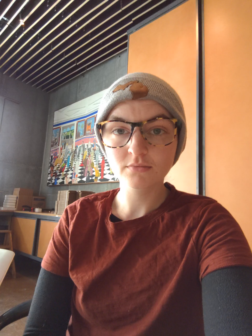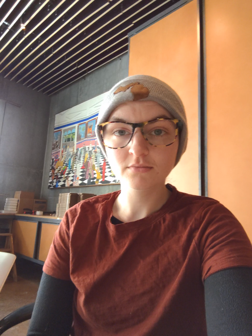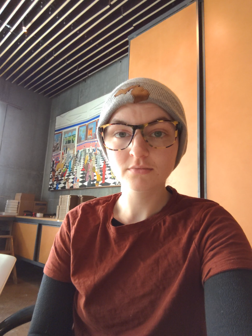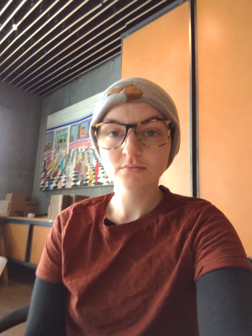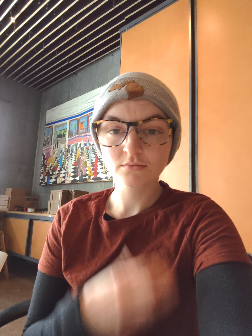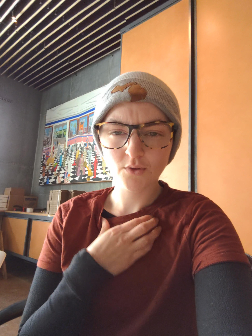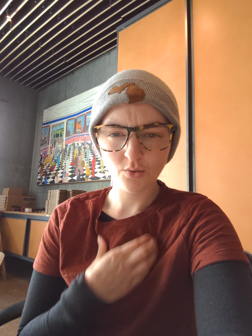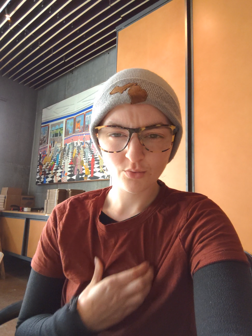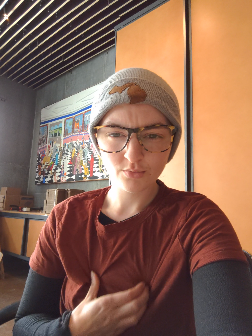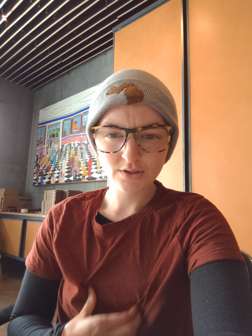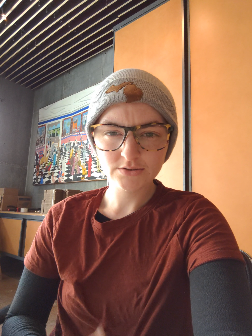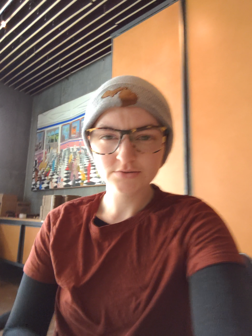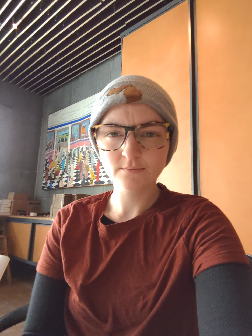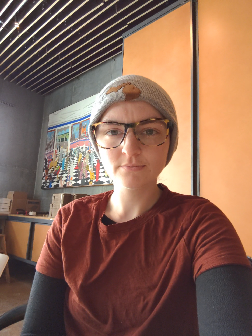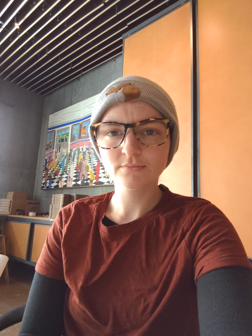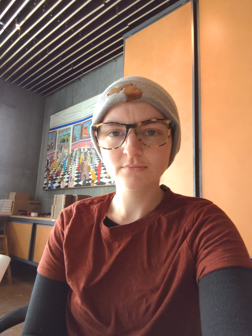hungry